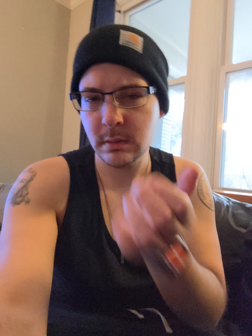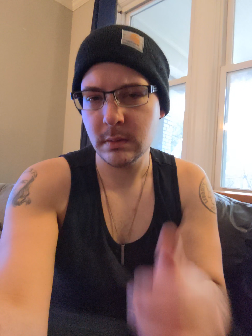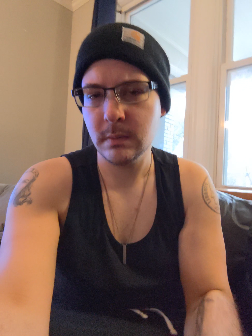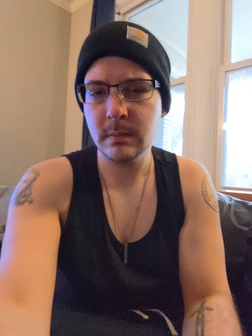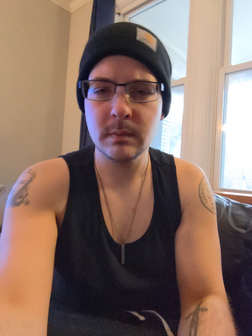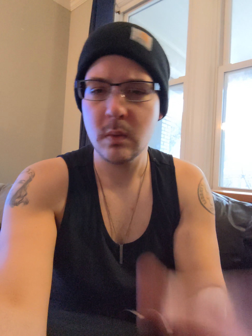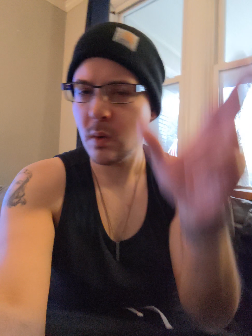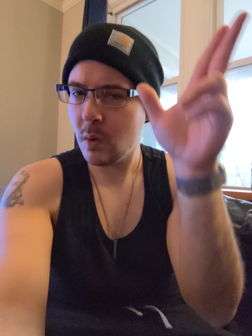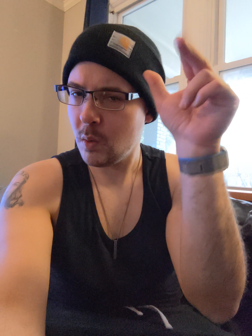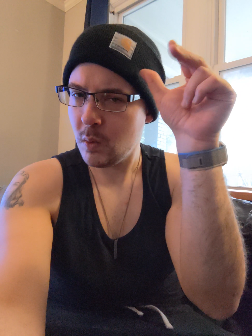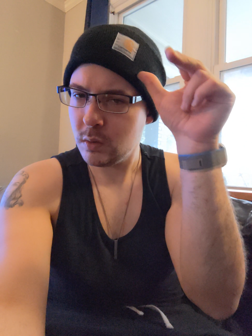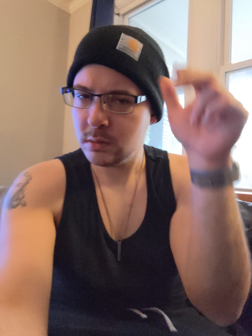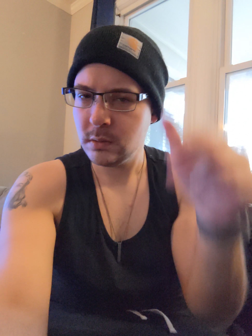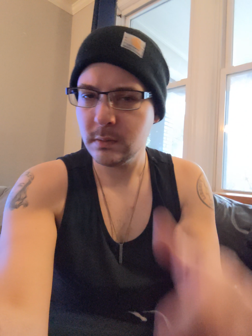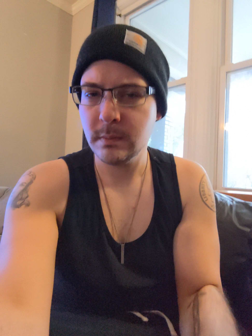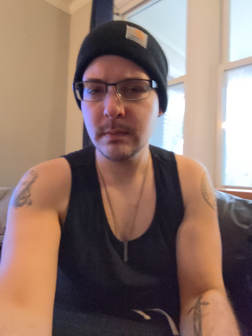horse